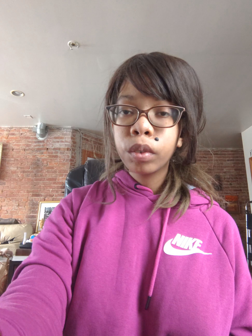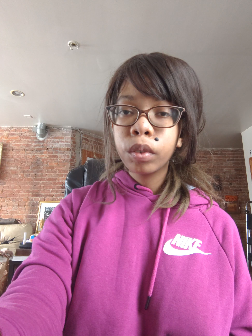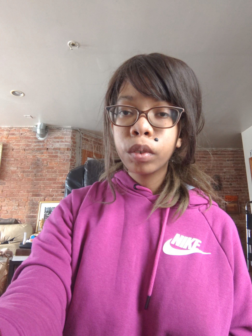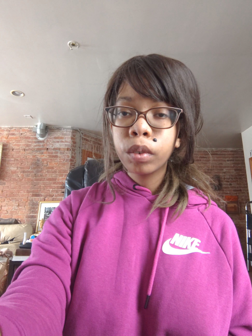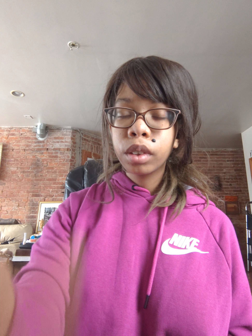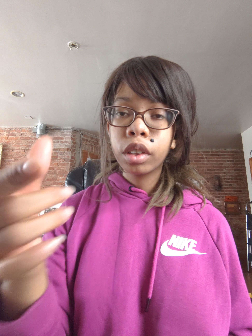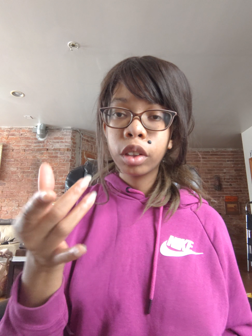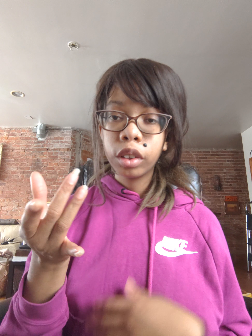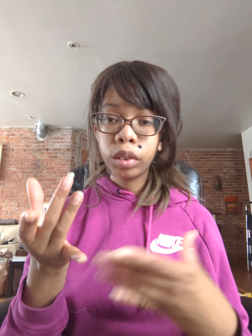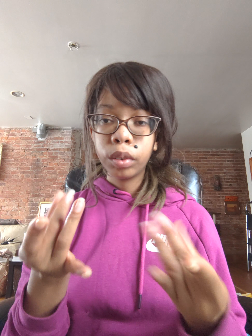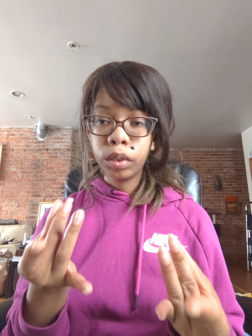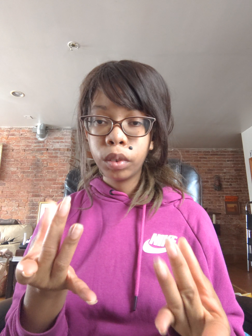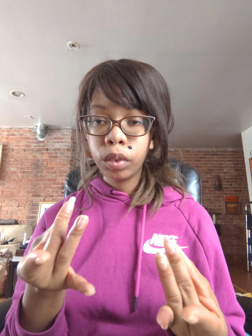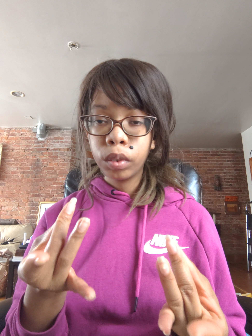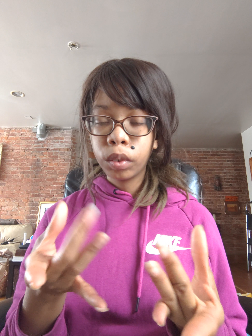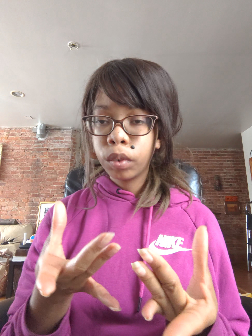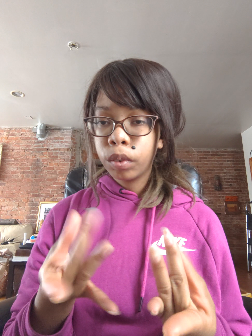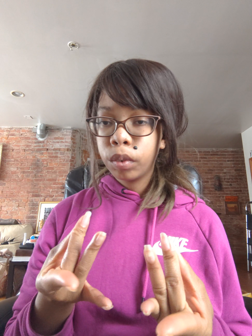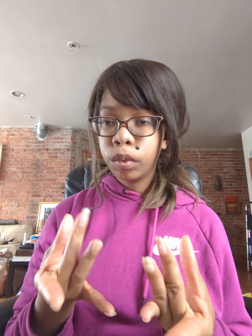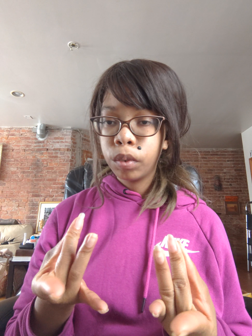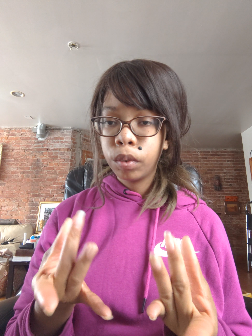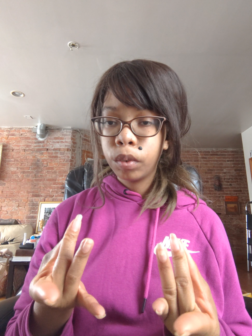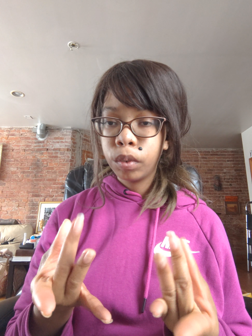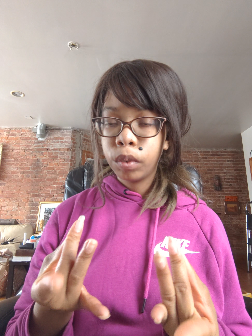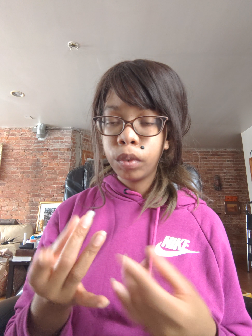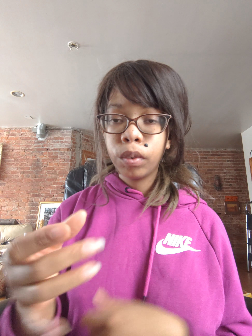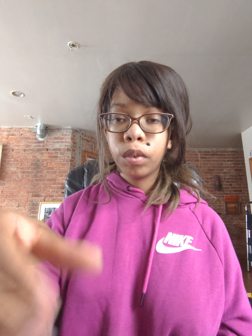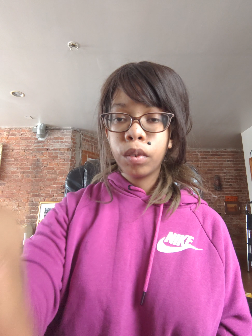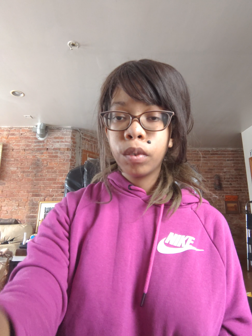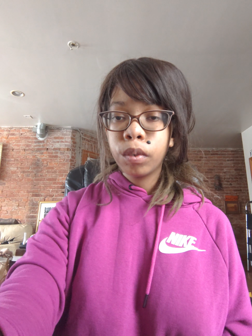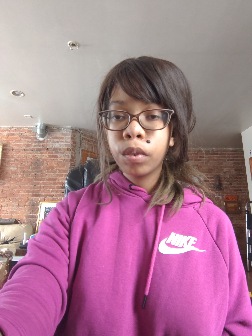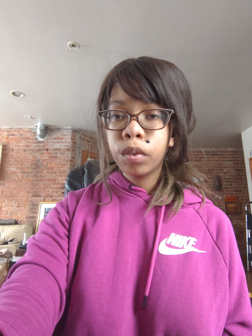sticky